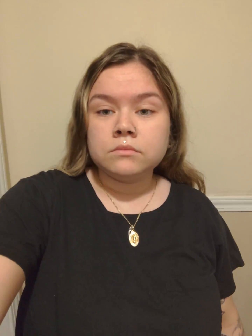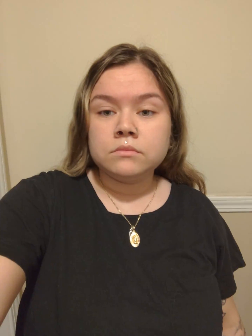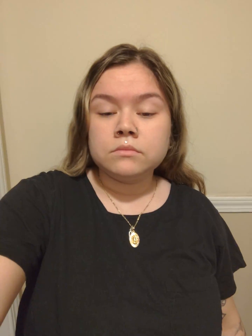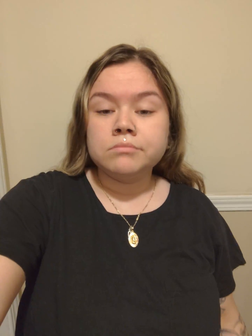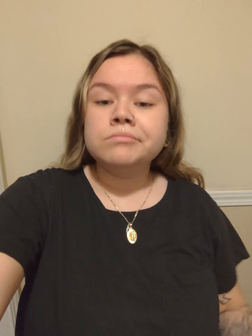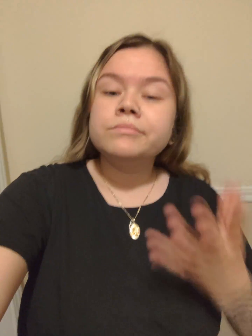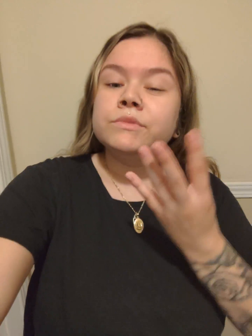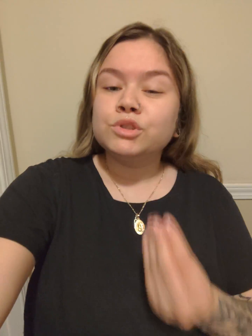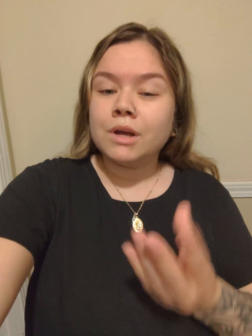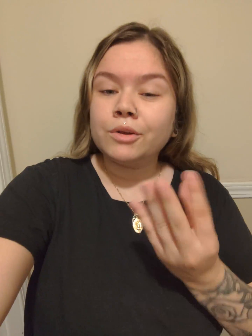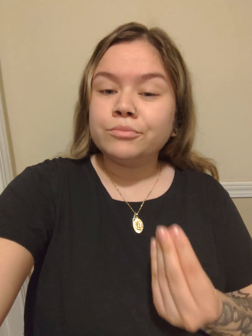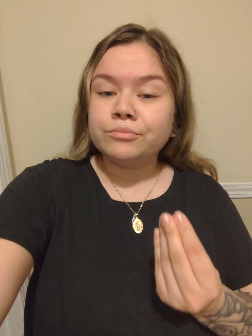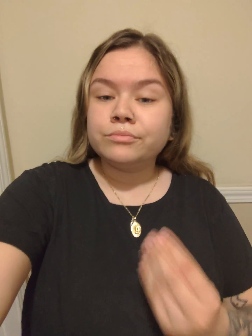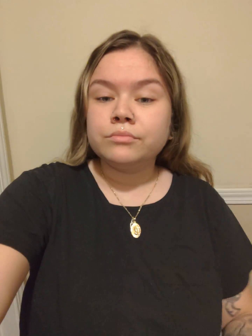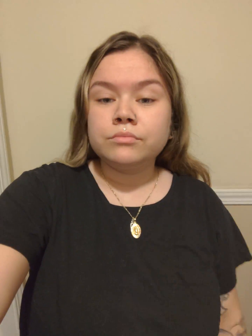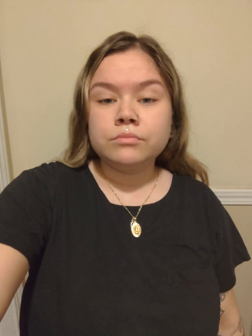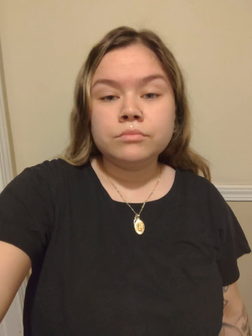gentle